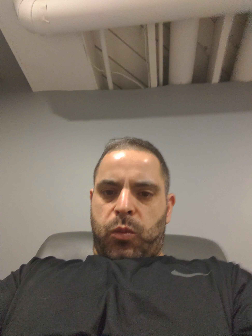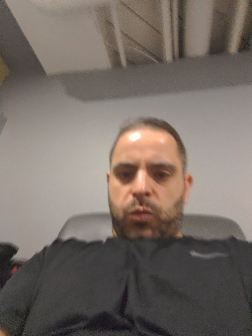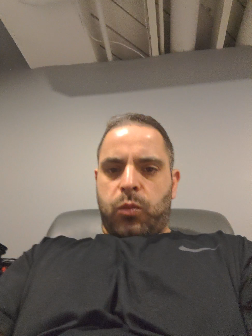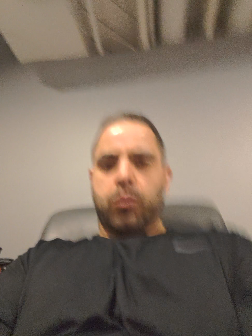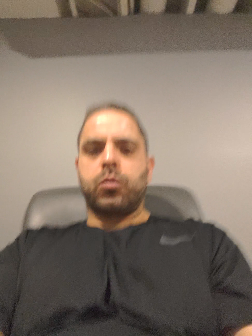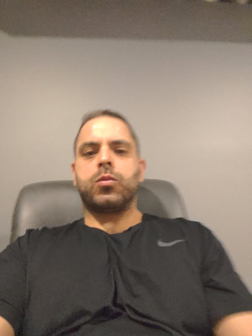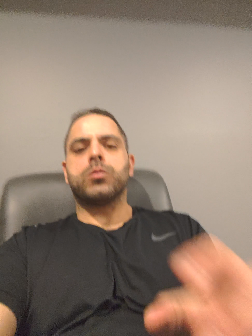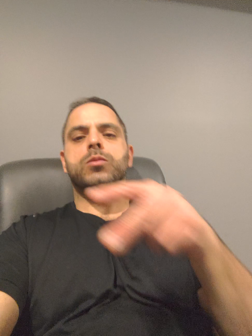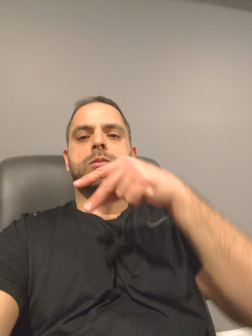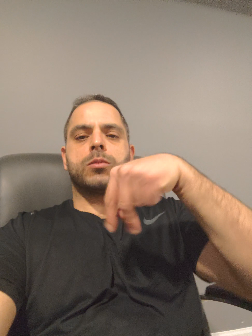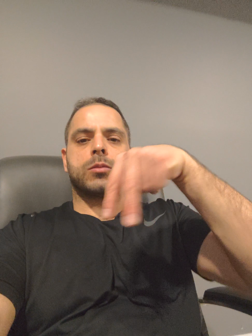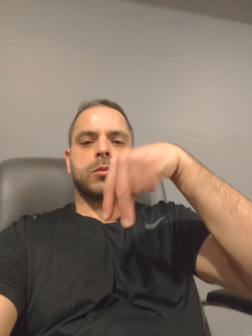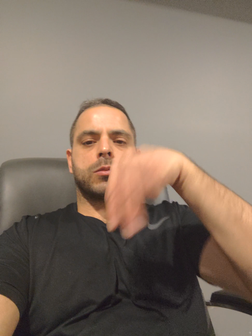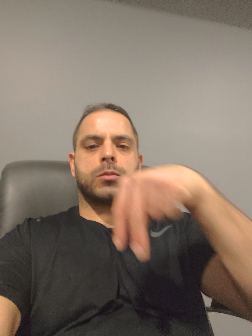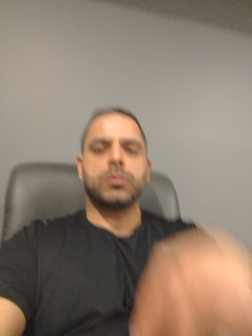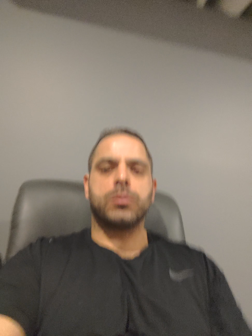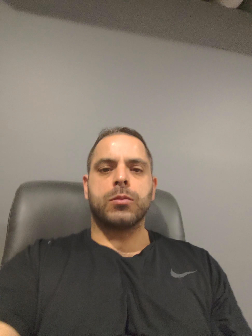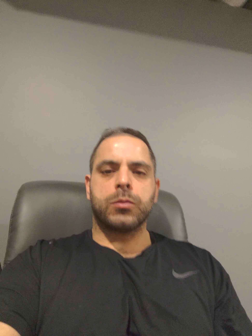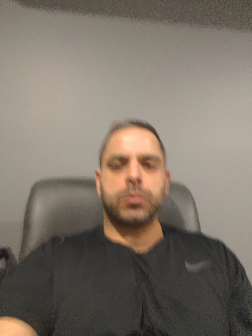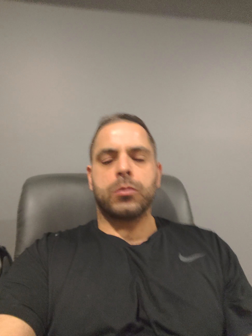dance